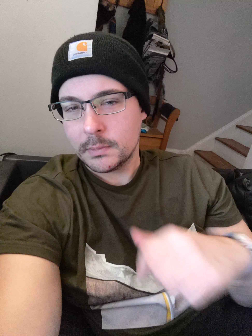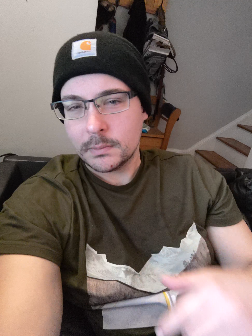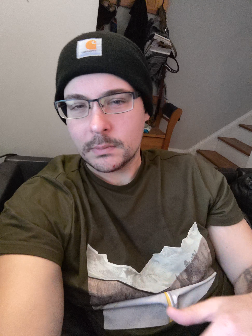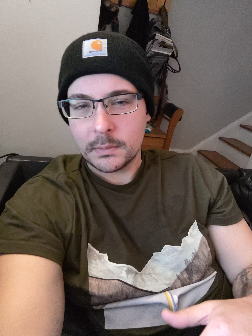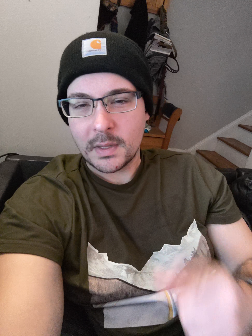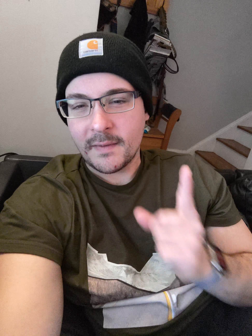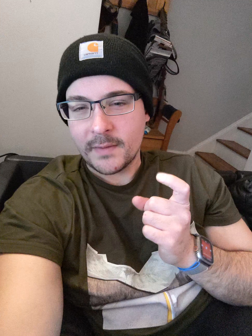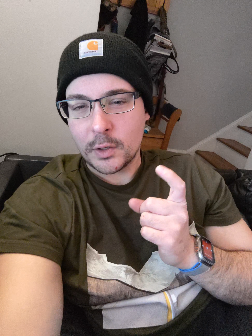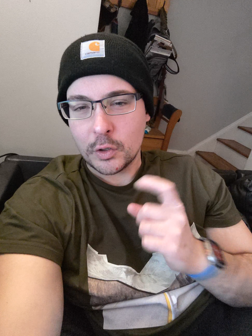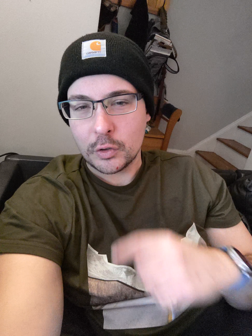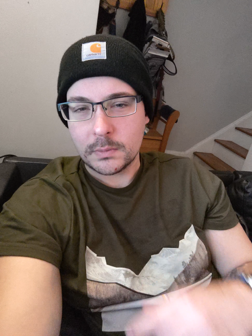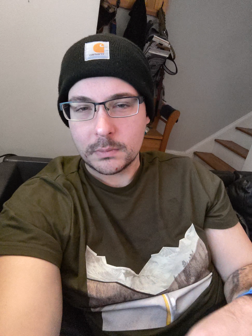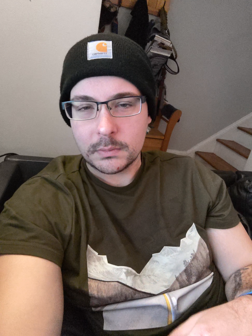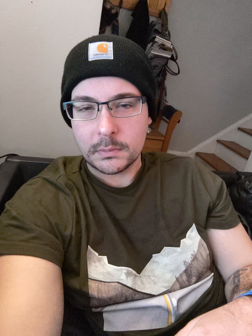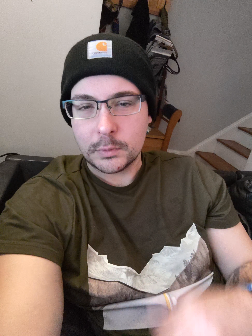finger